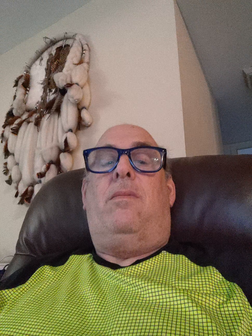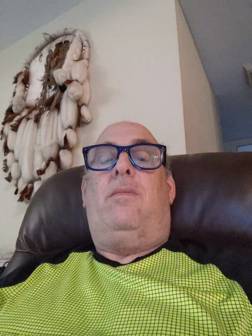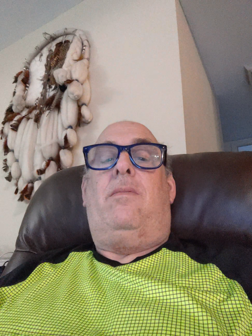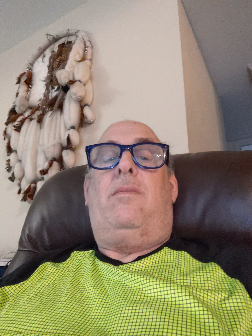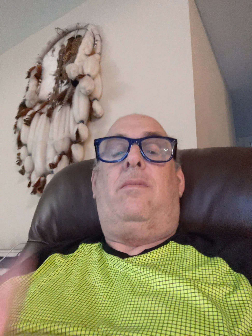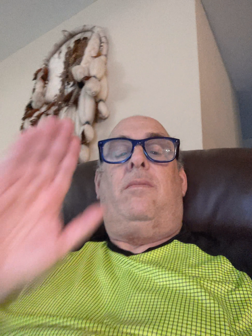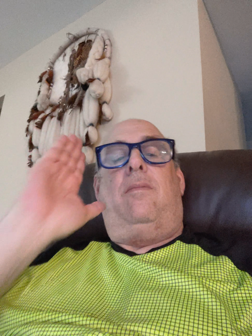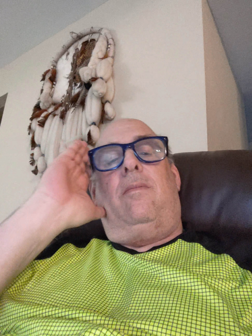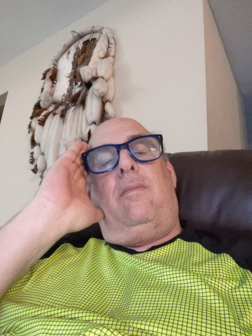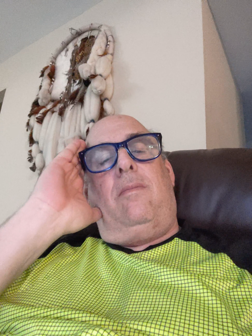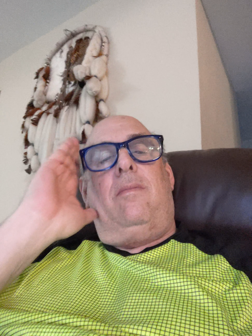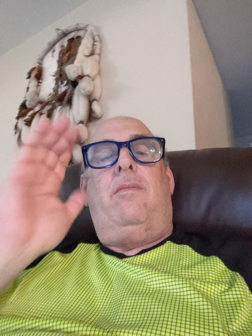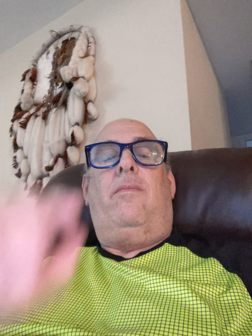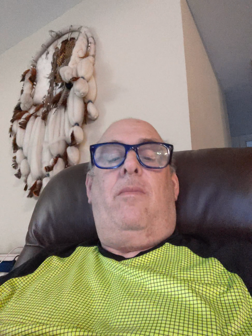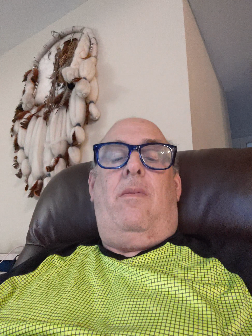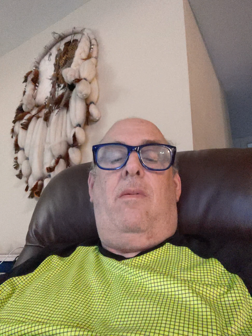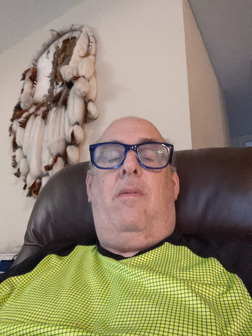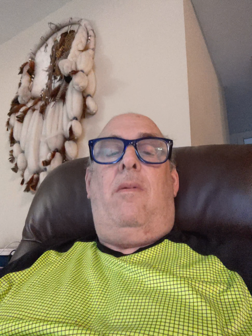bed